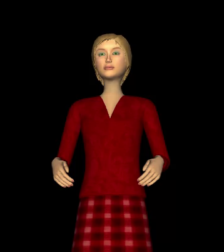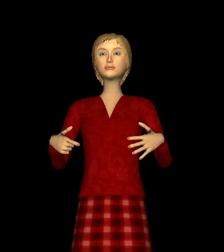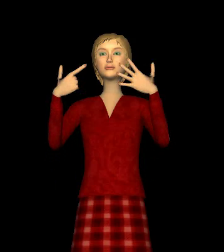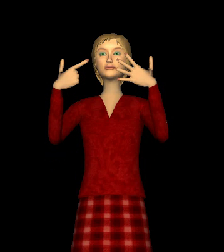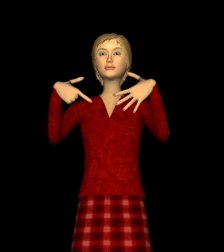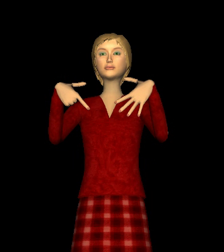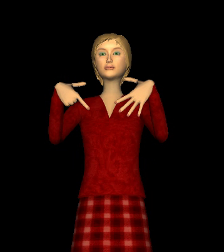17